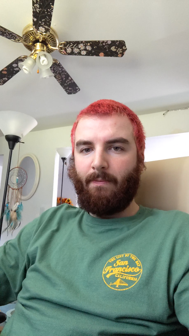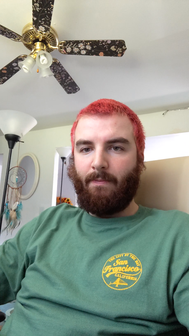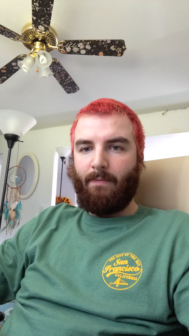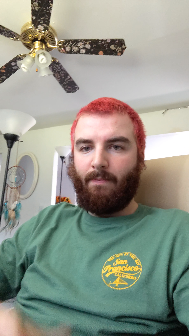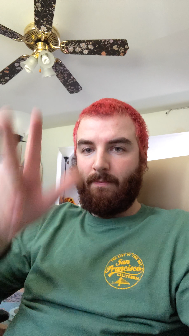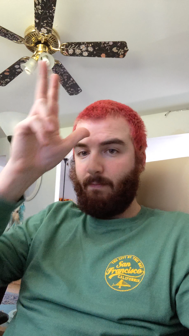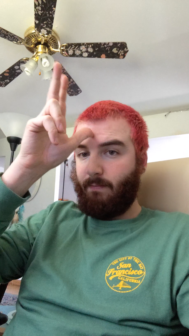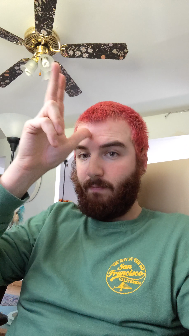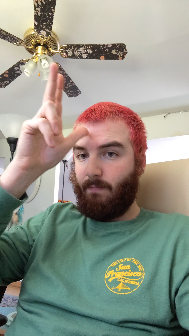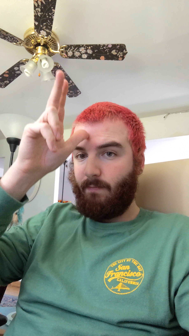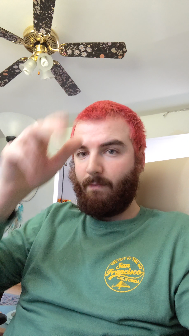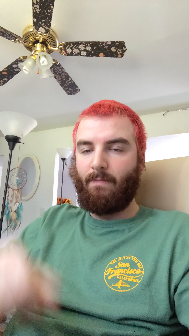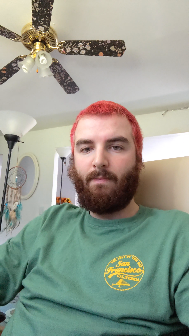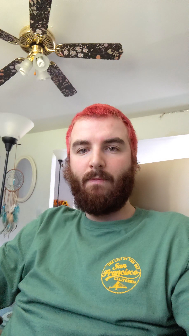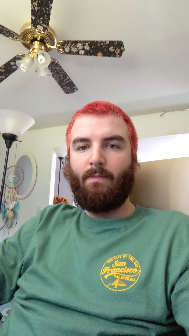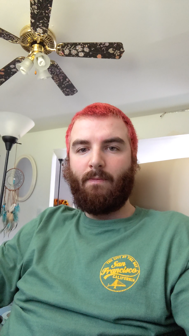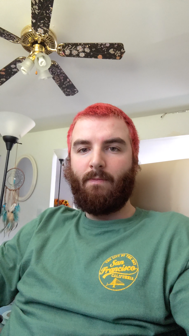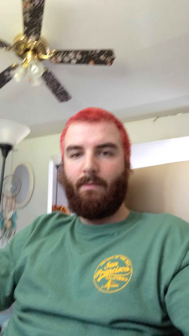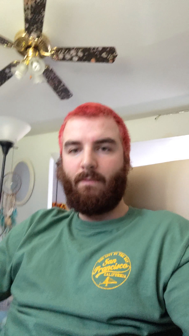rooster